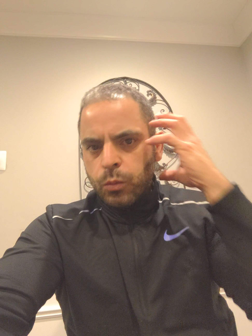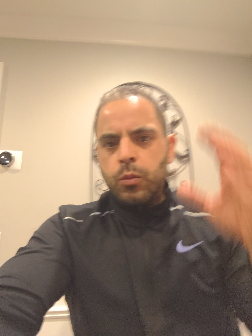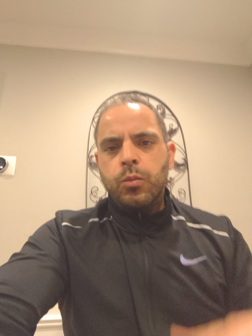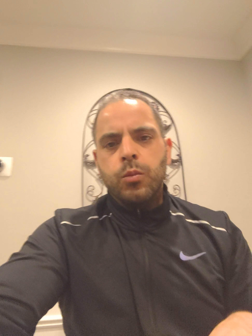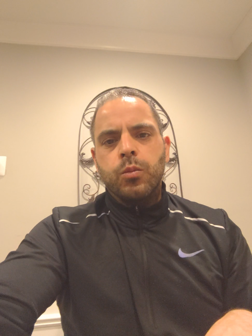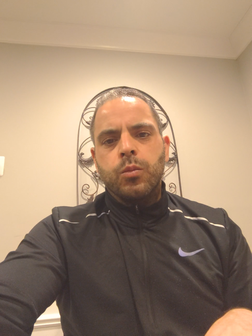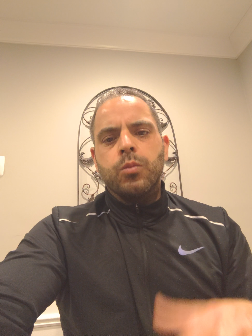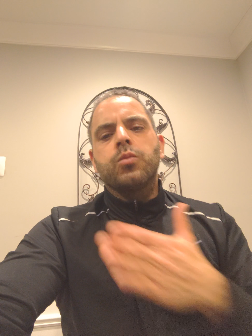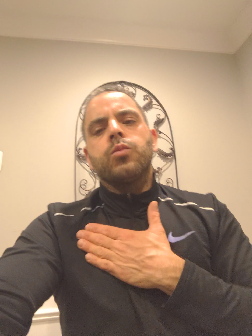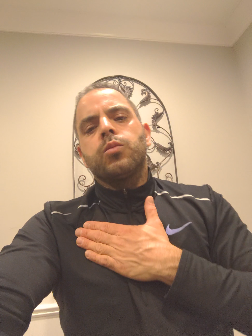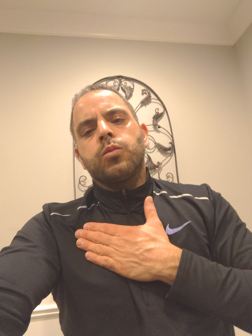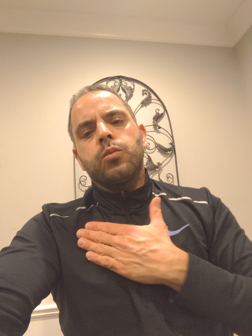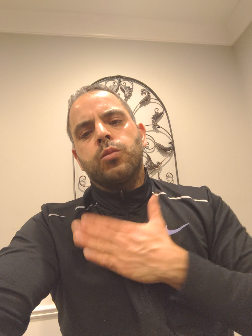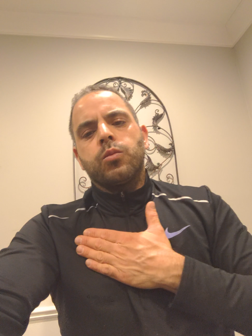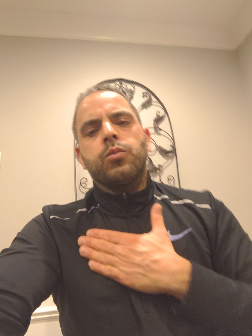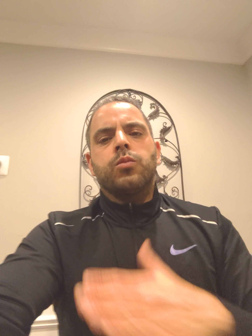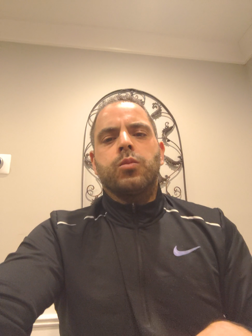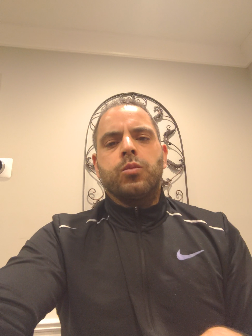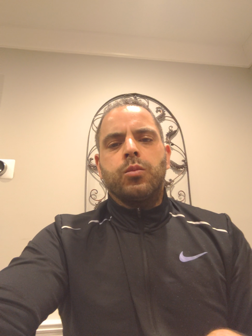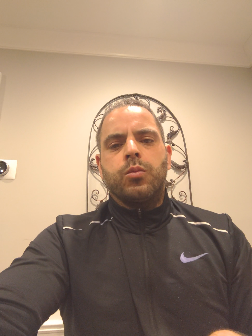my